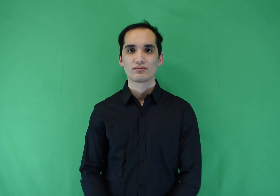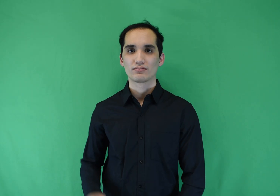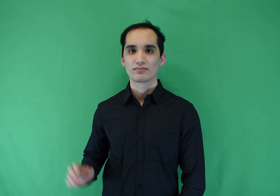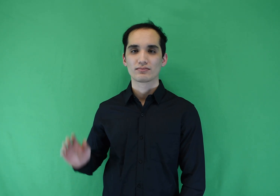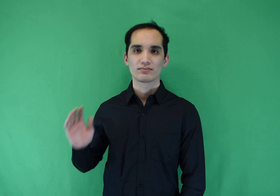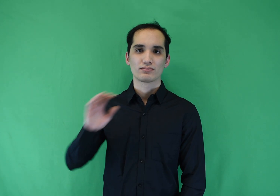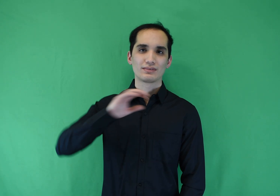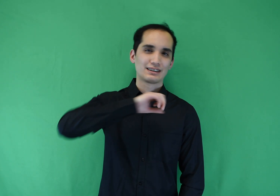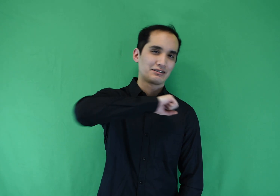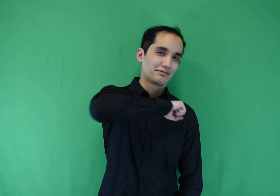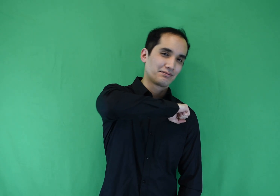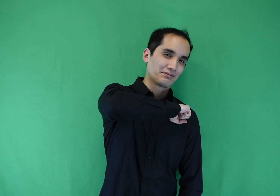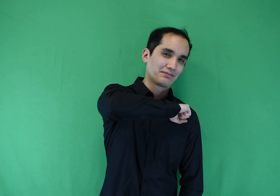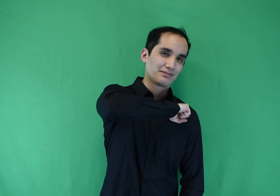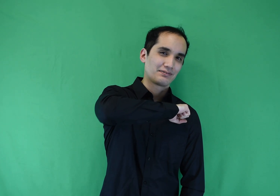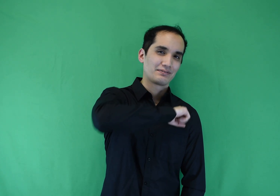caliente